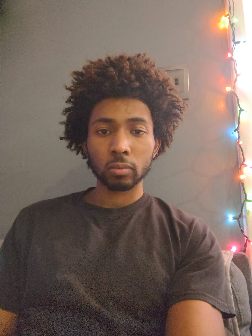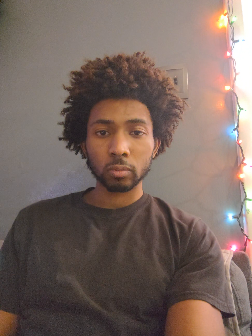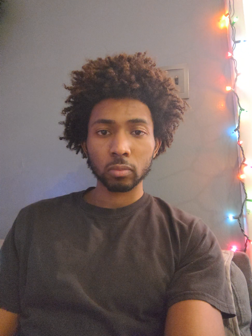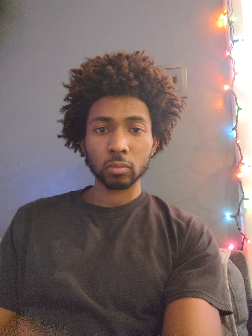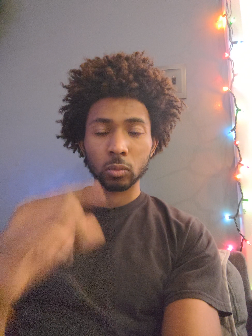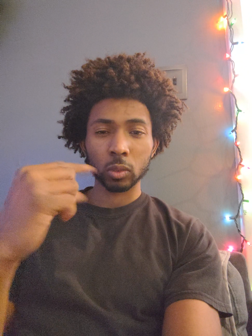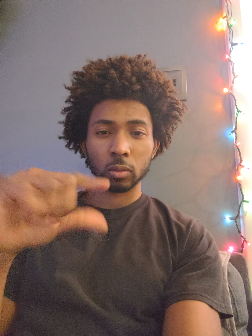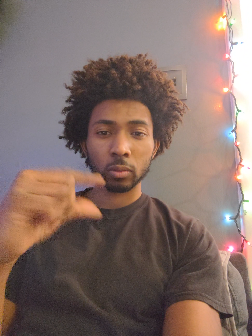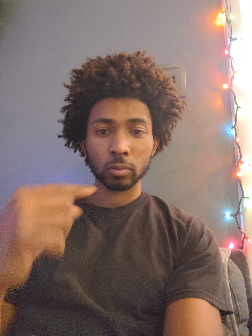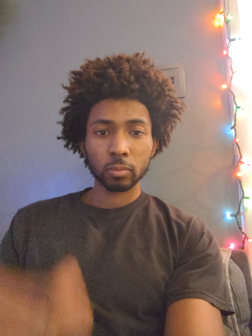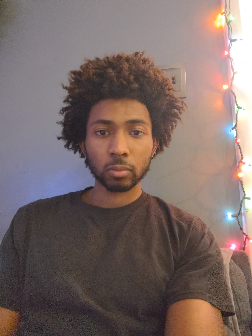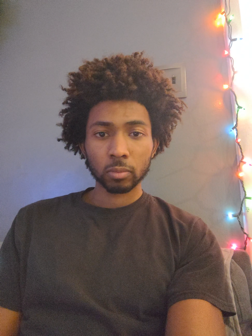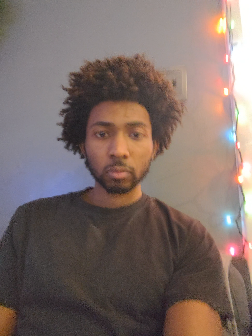green